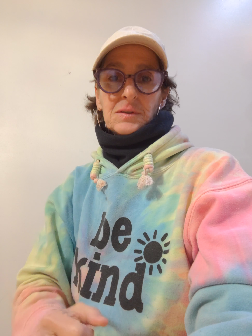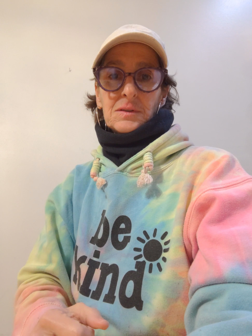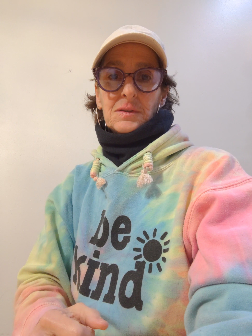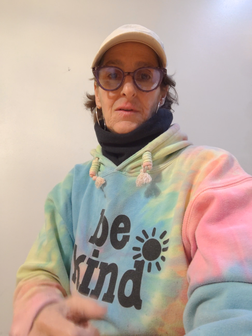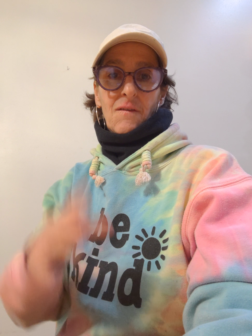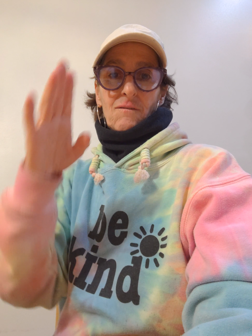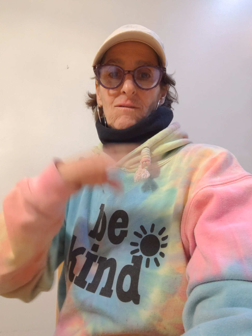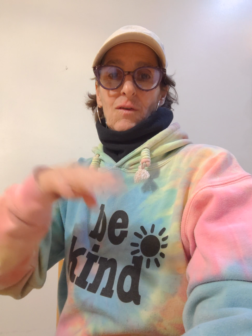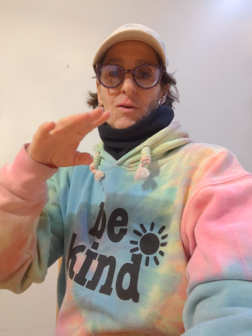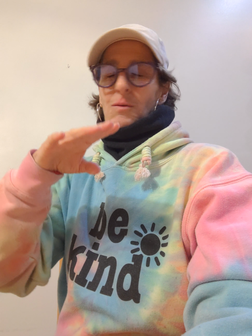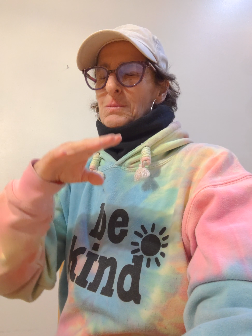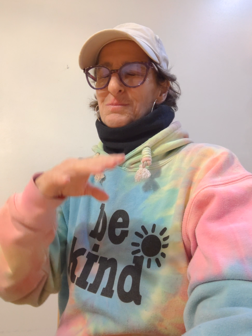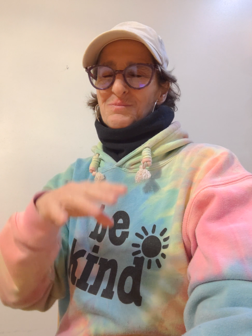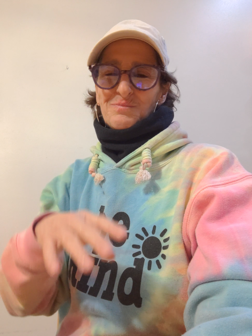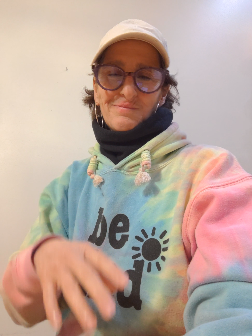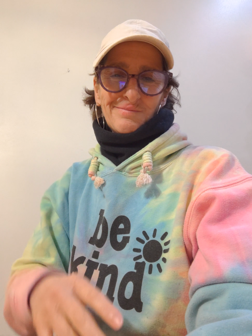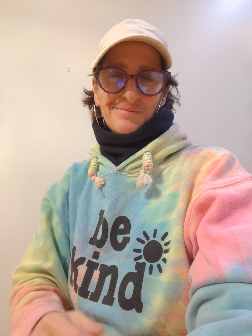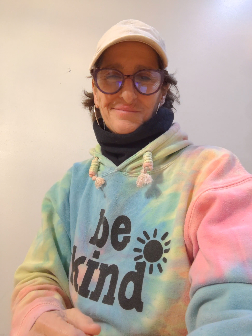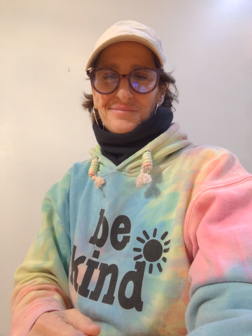fall